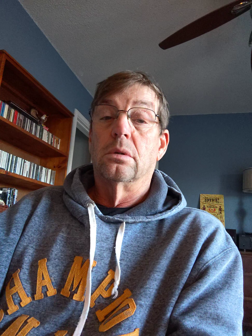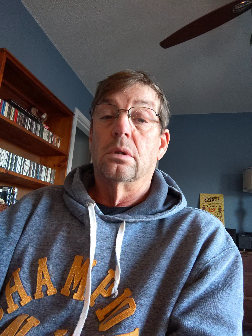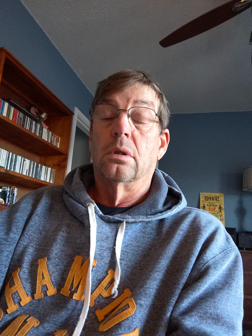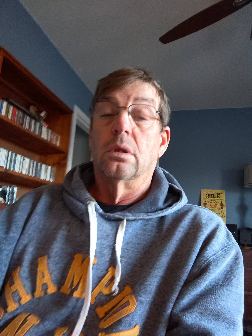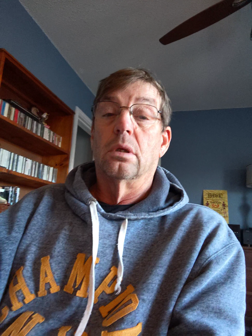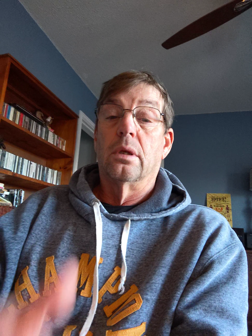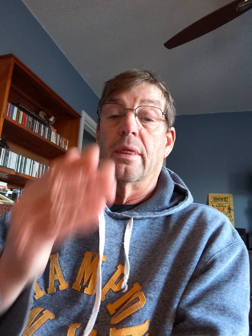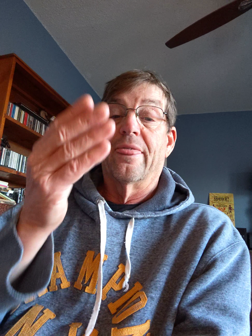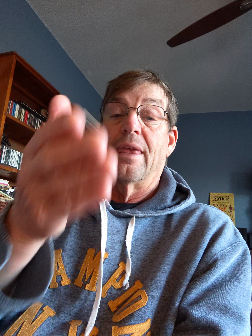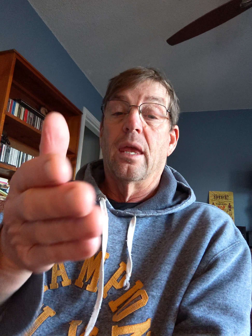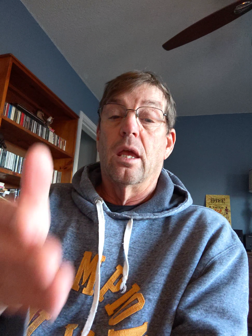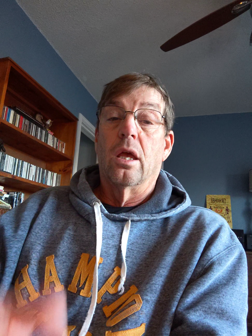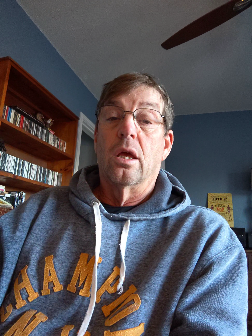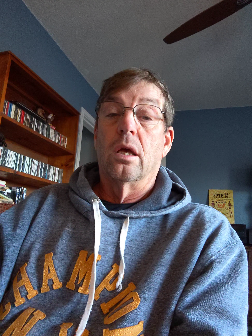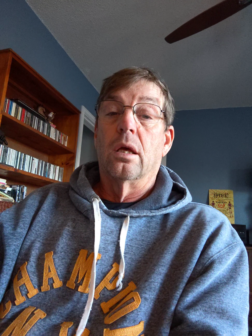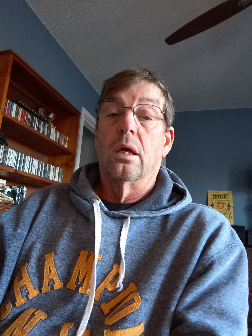there